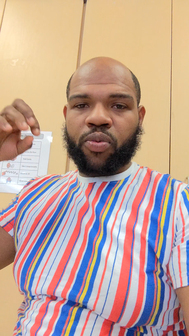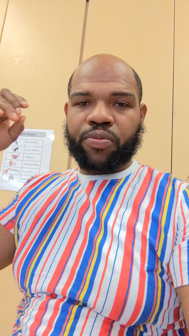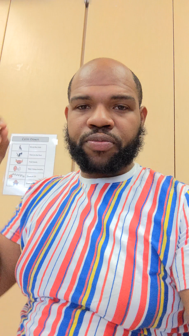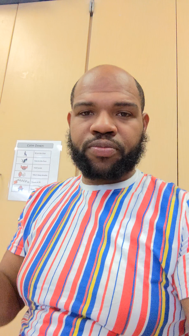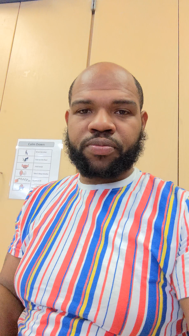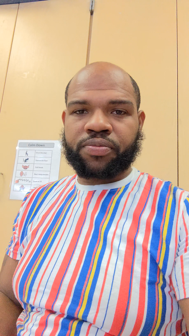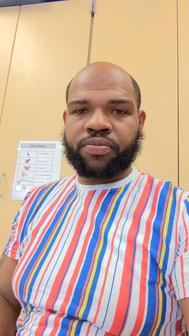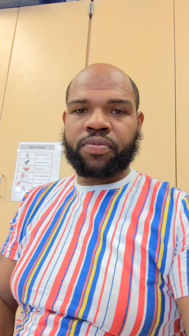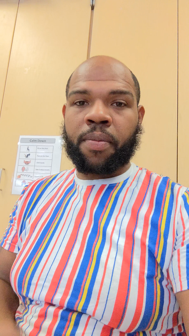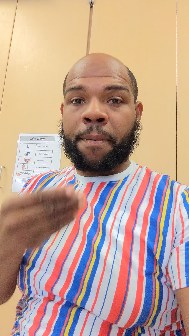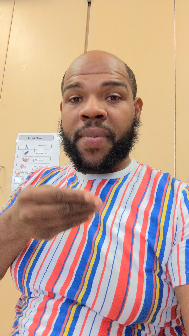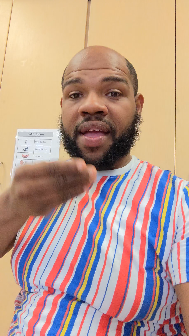buy